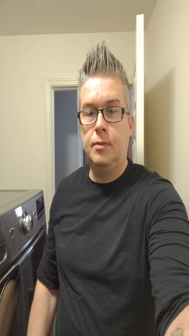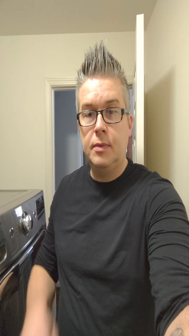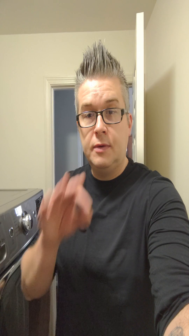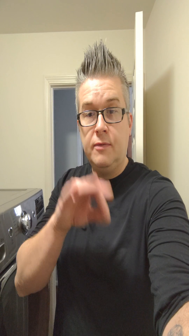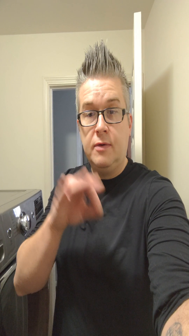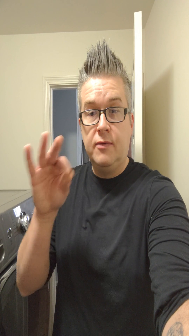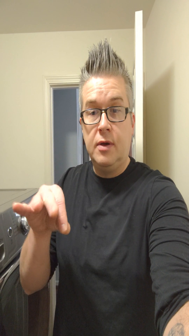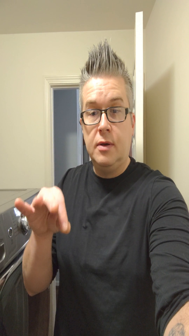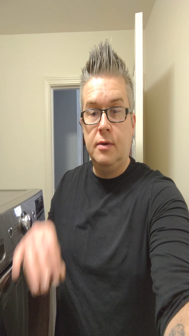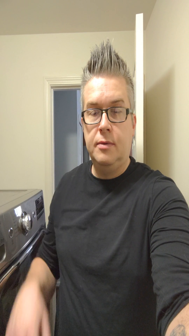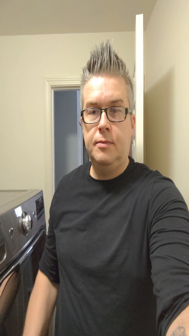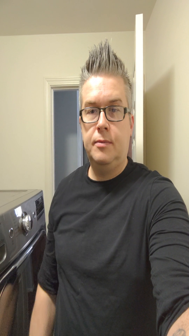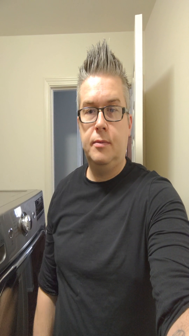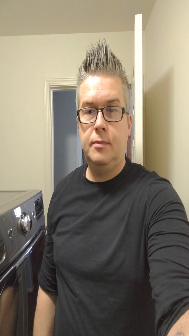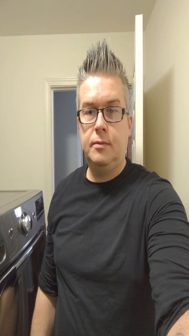french fries